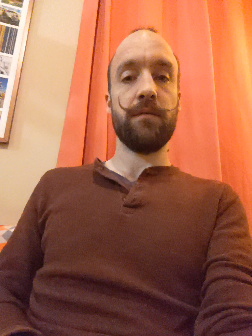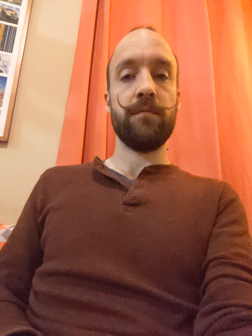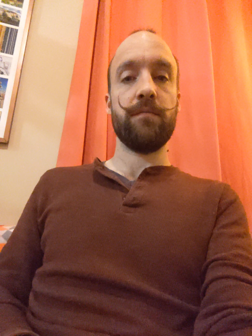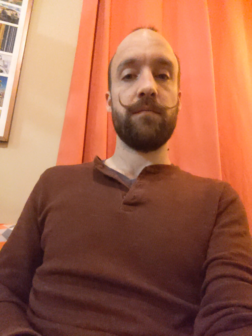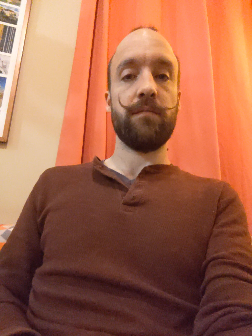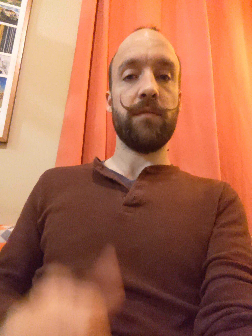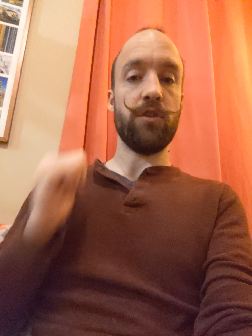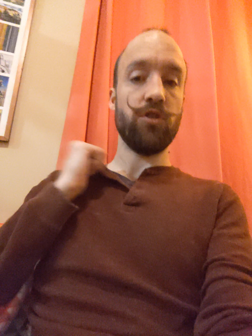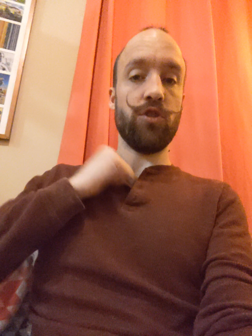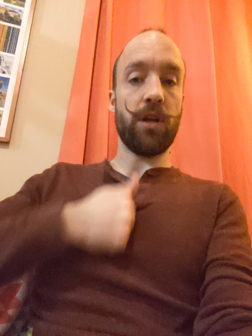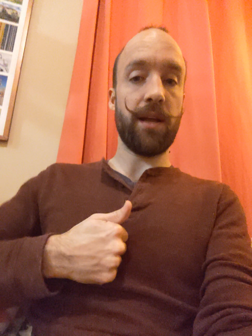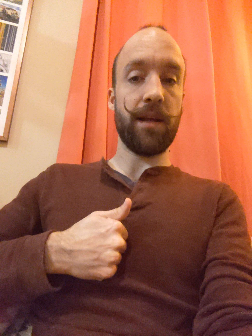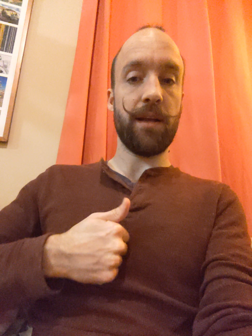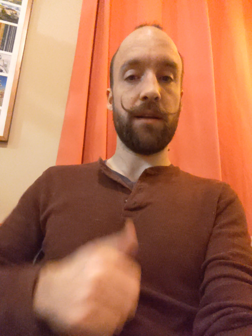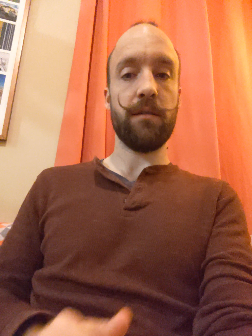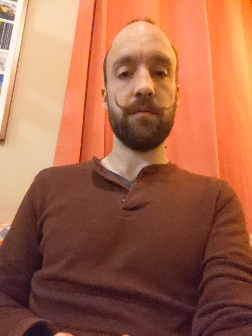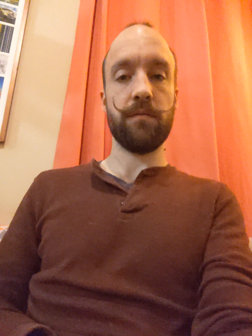jacket